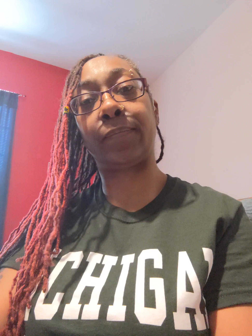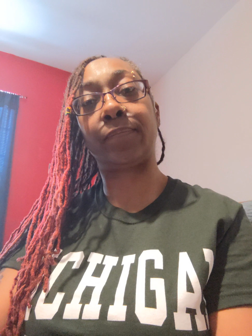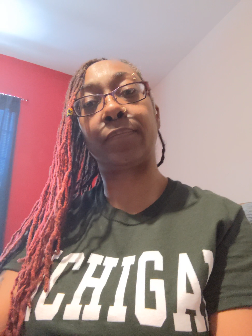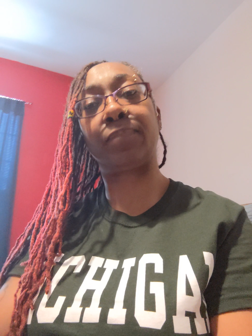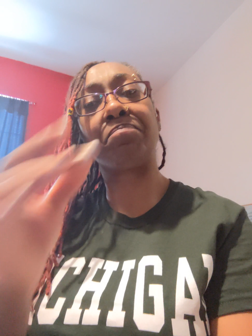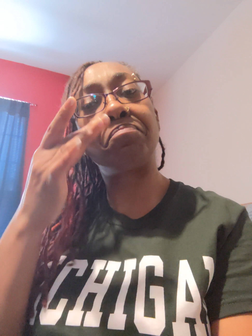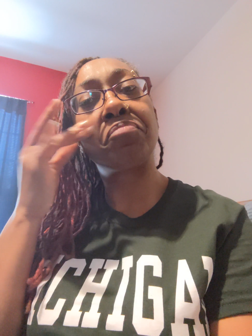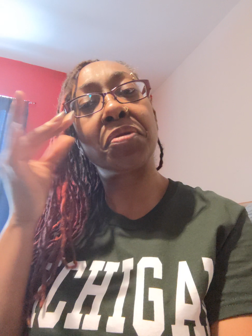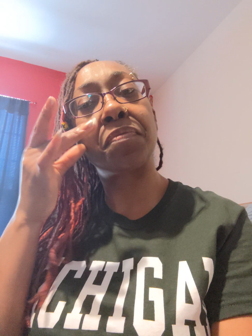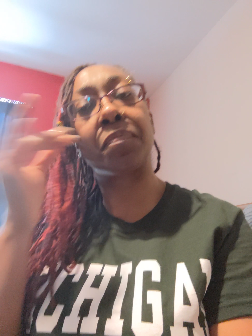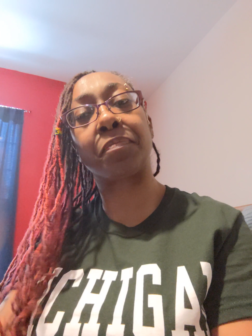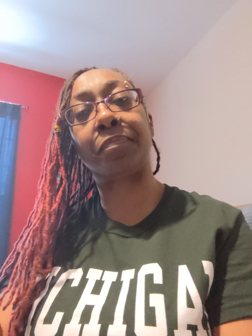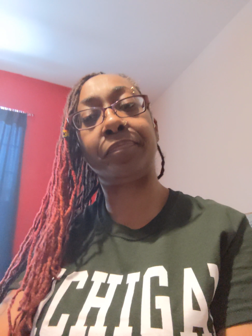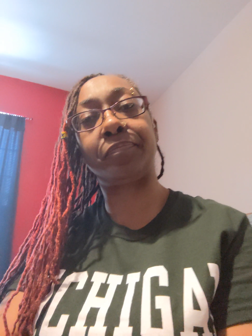kitty